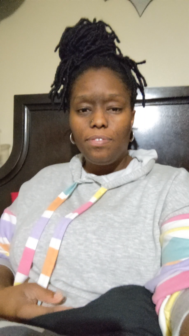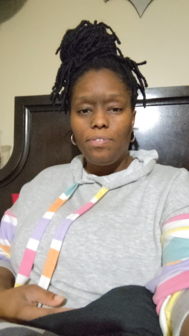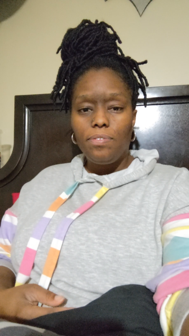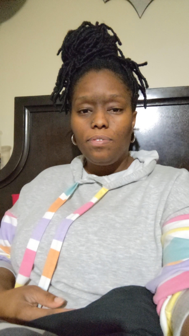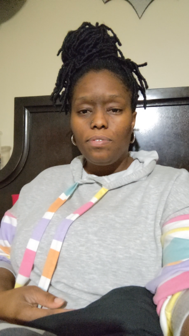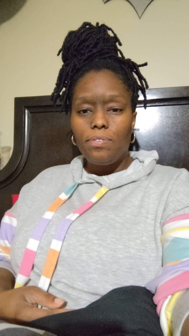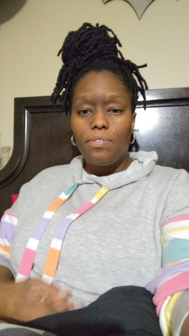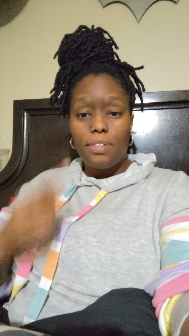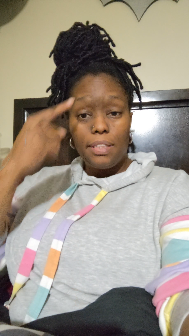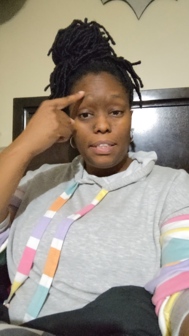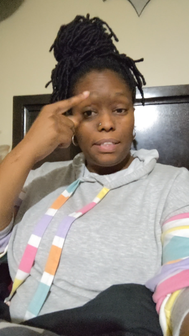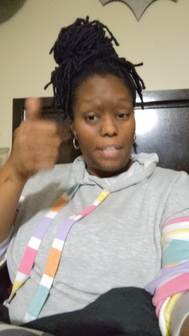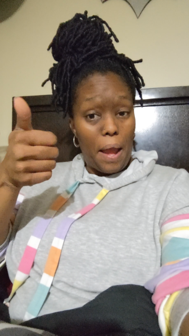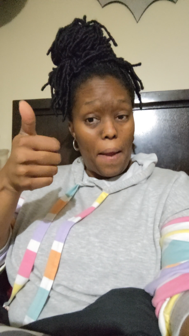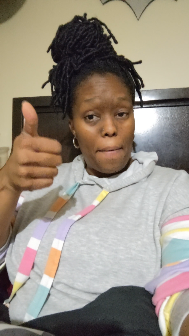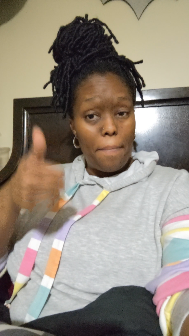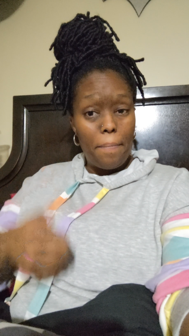dime